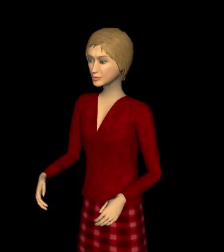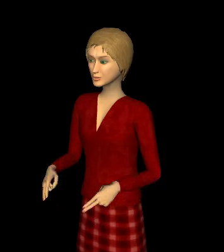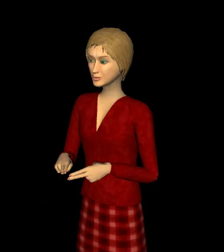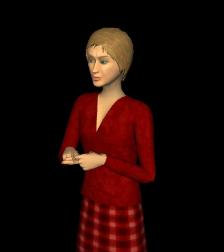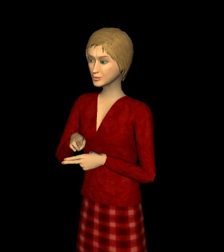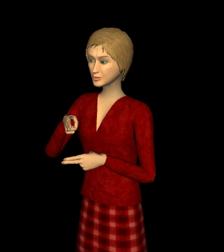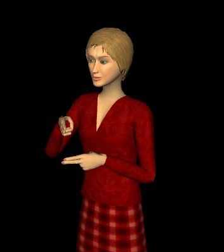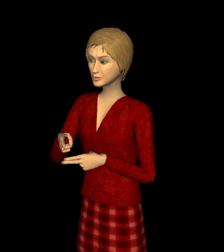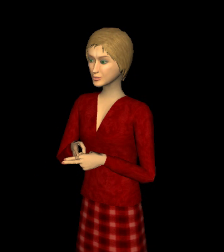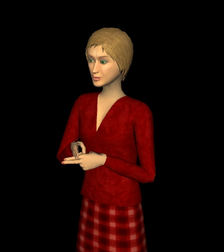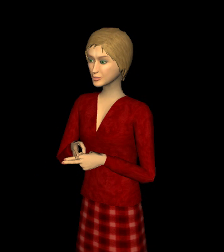اسم